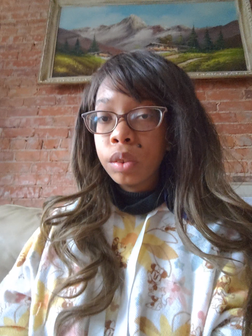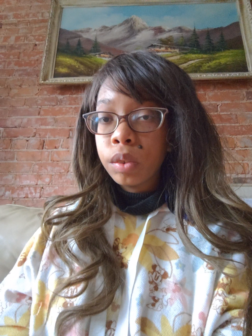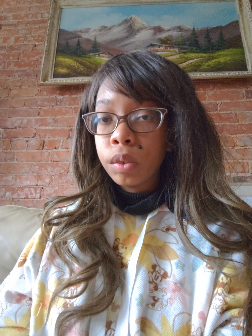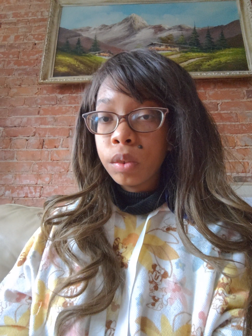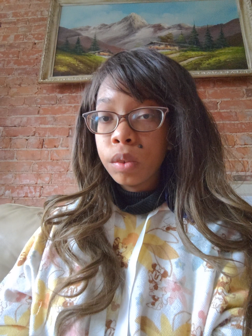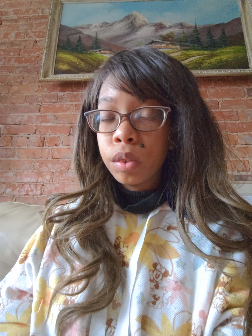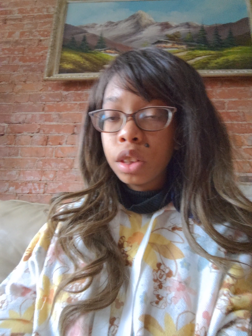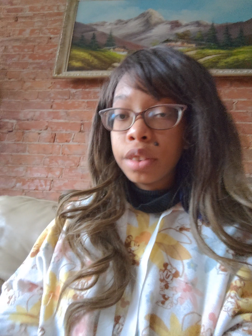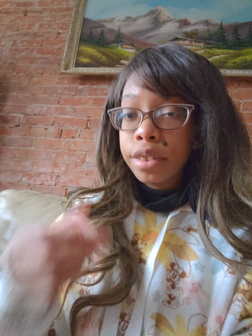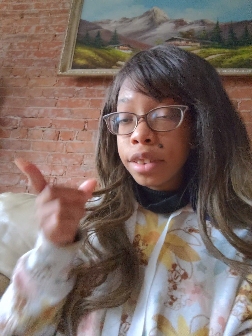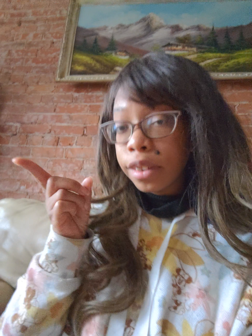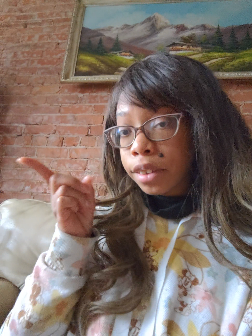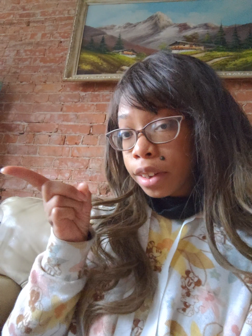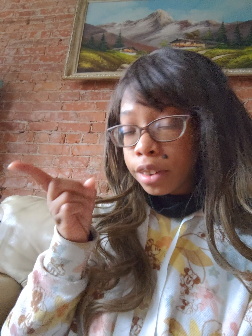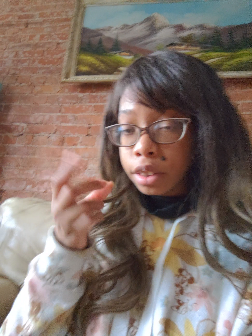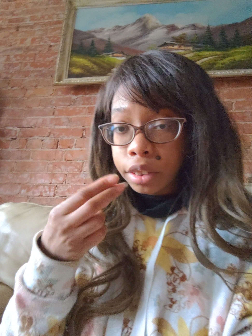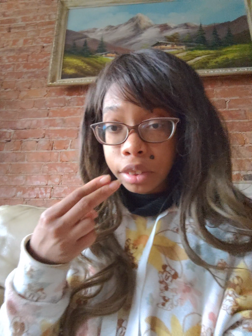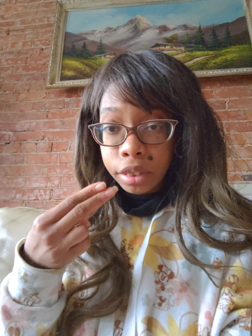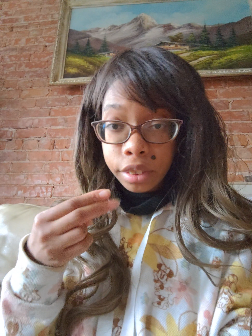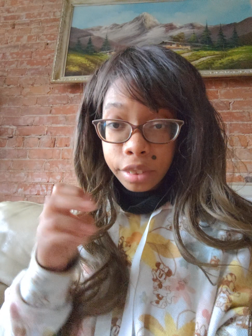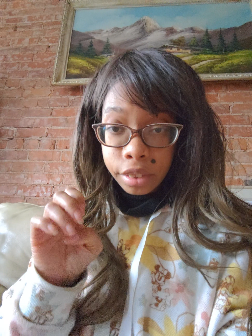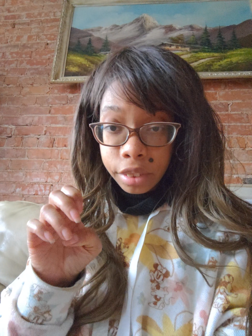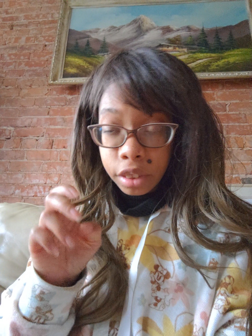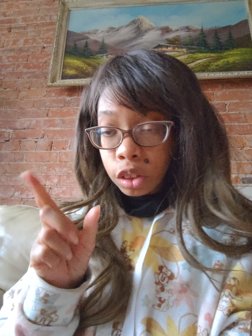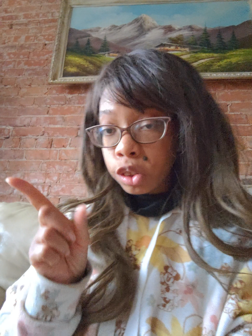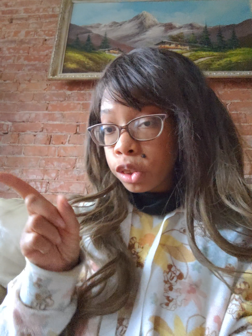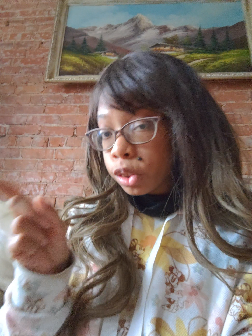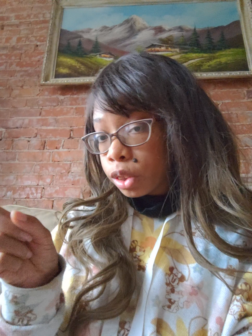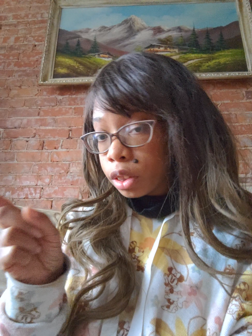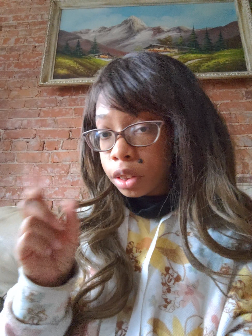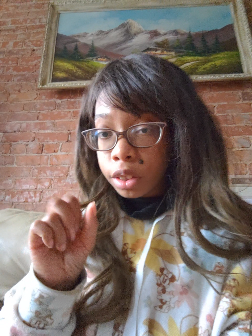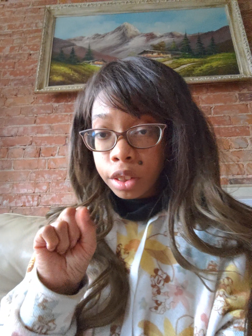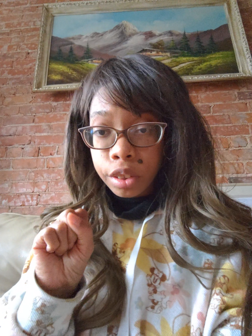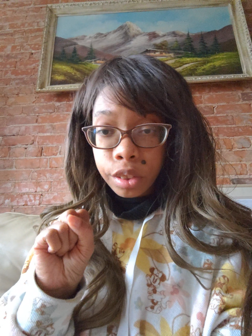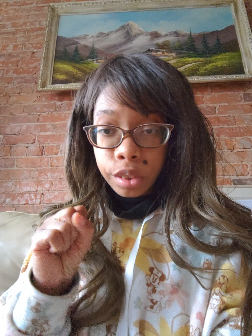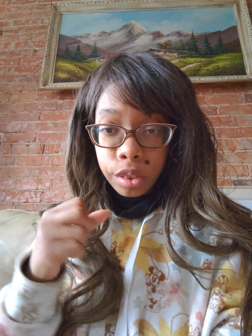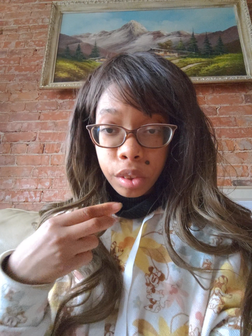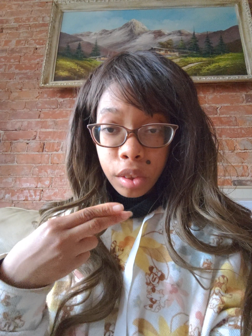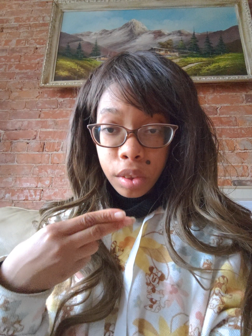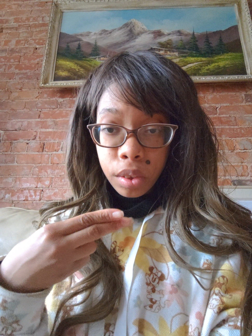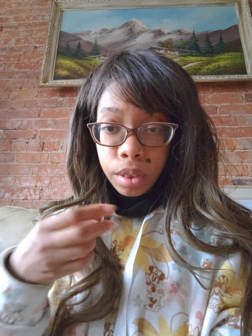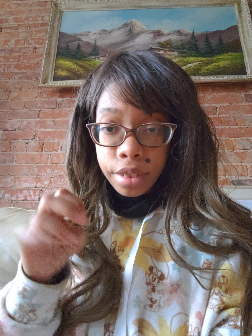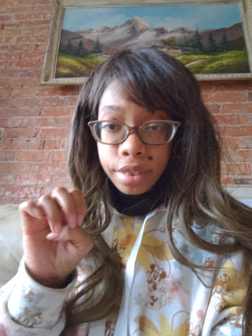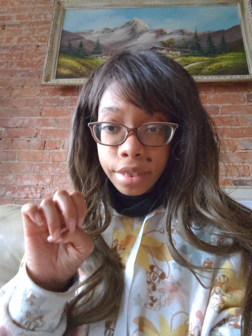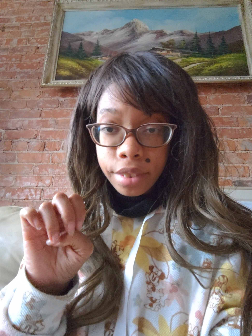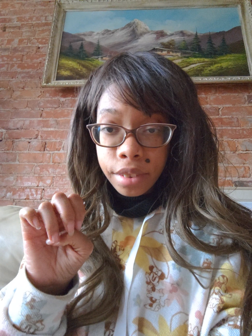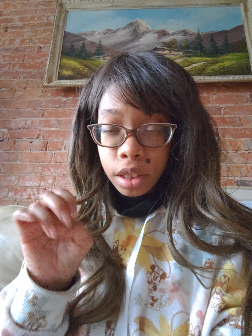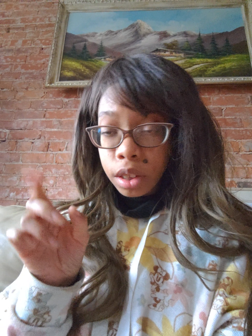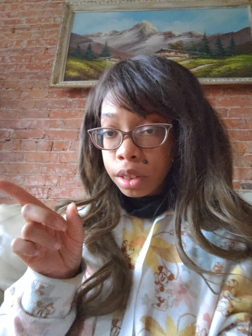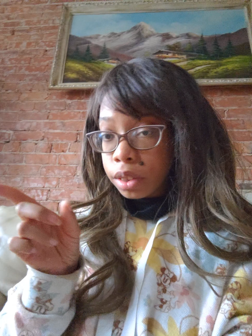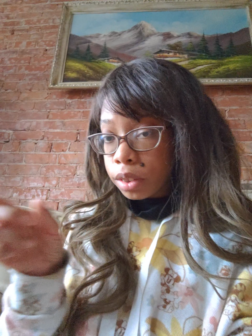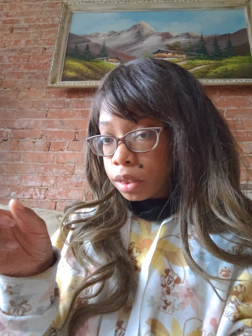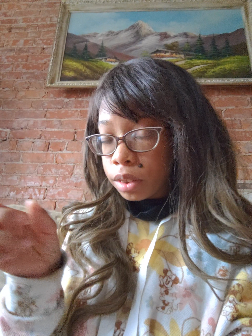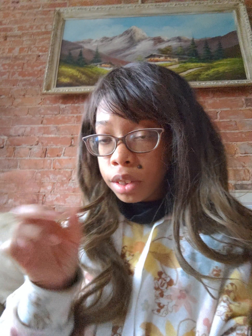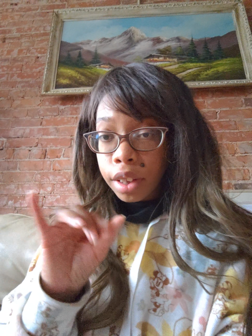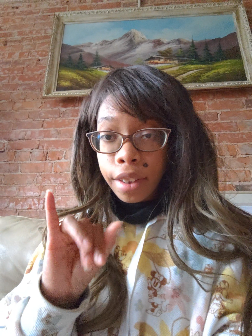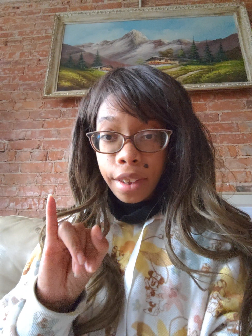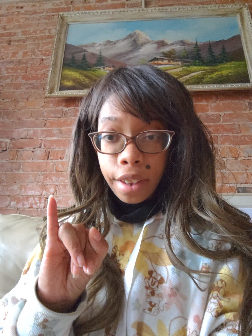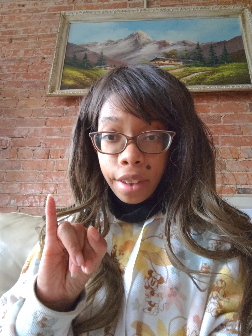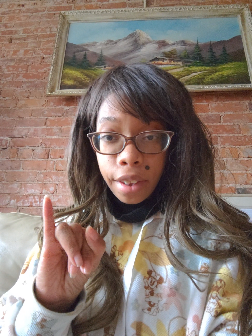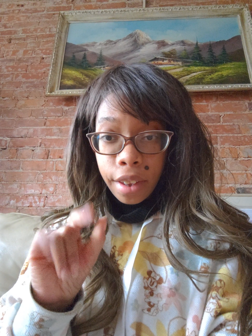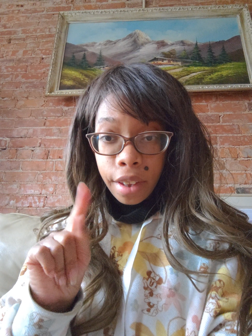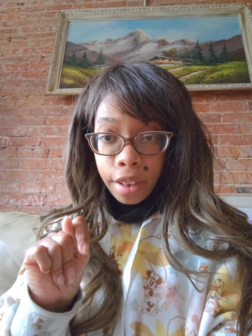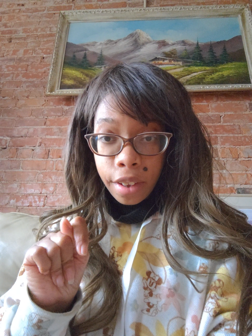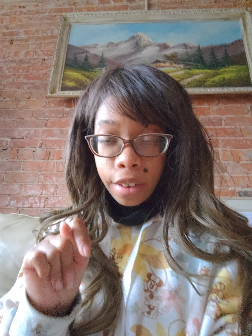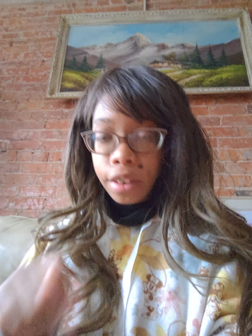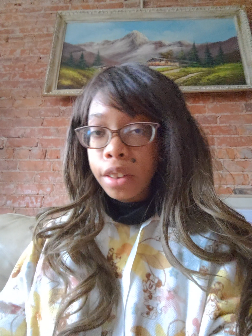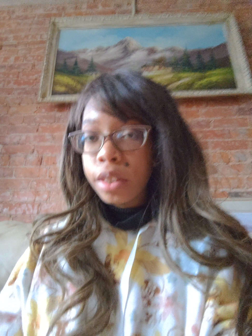he/she/it